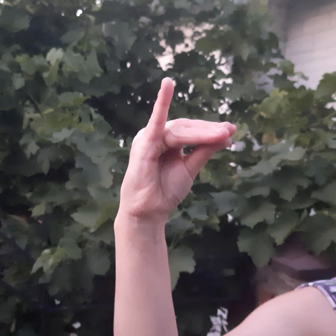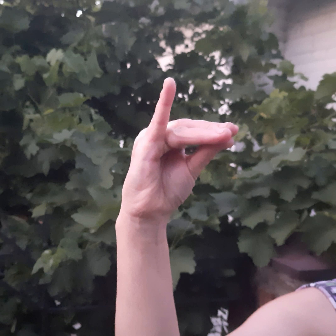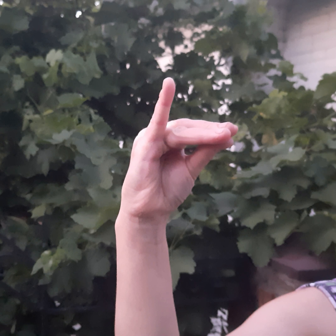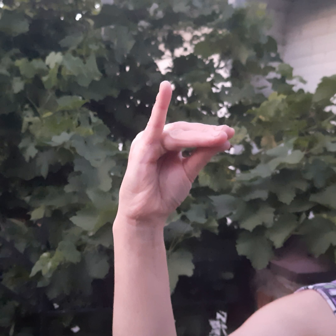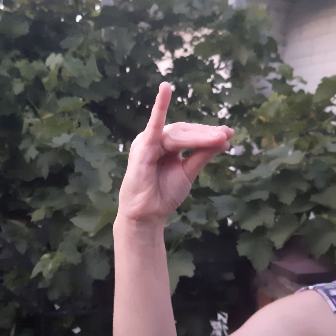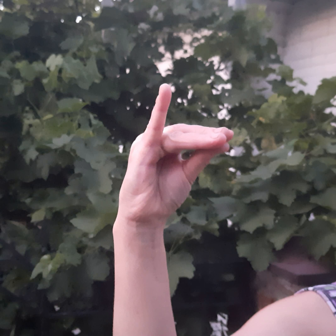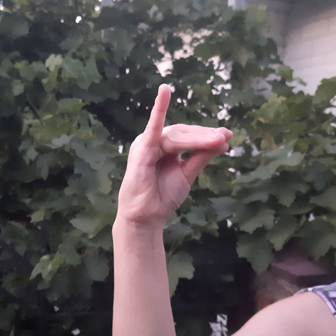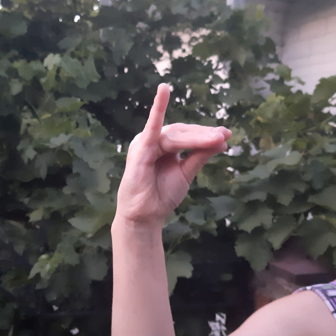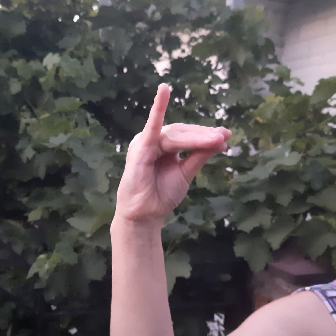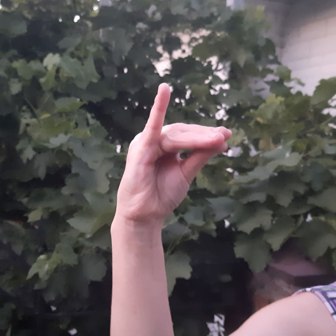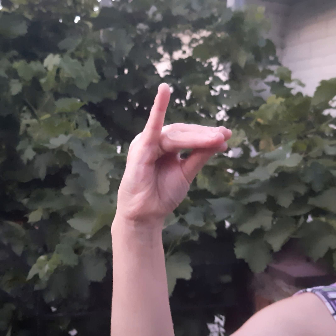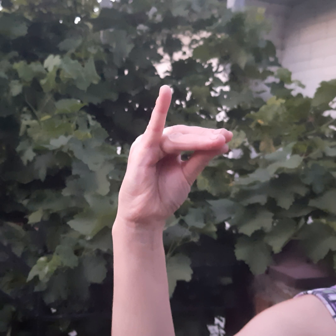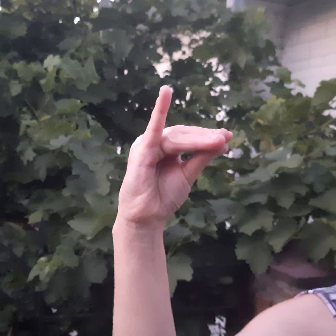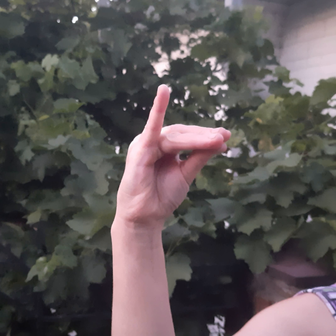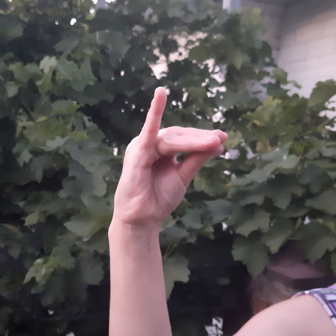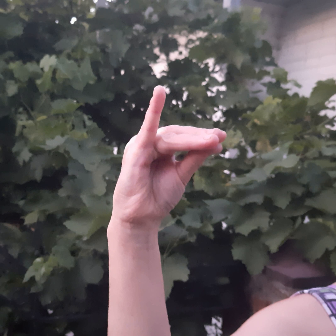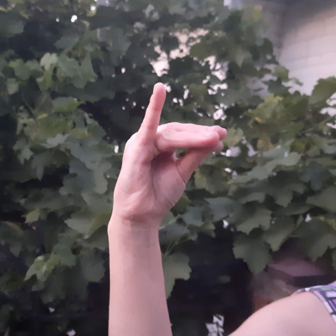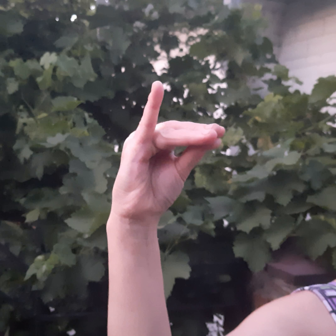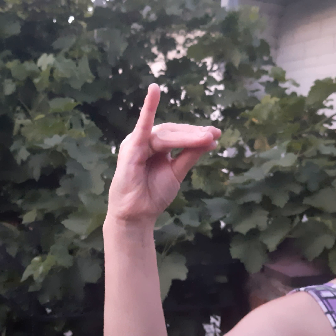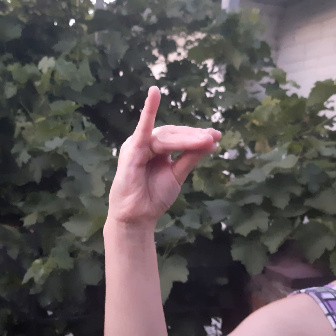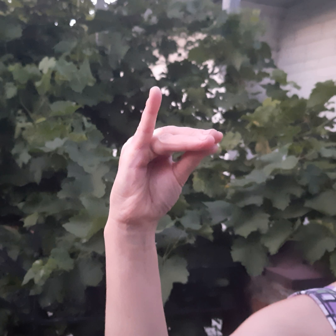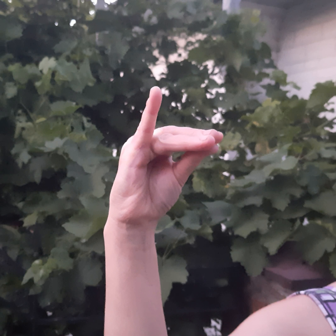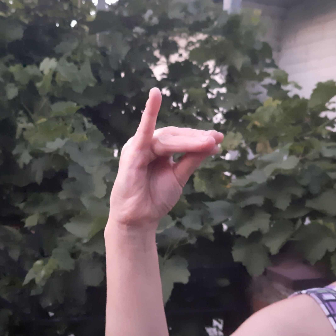Ю